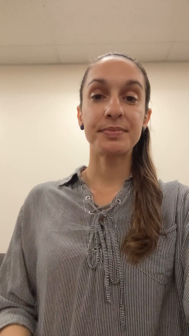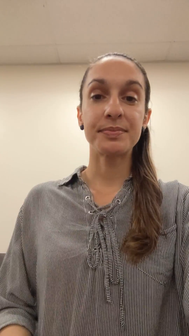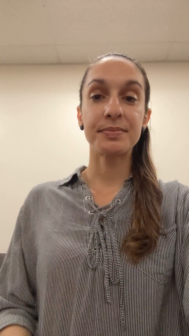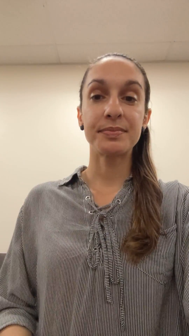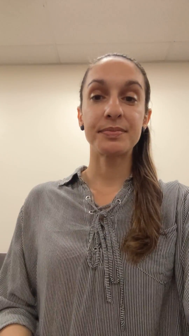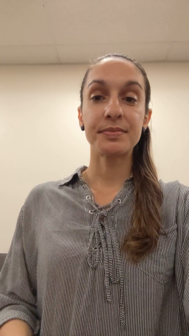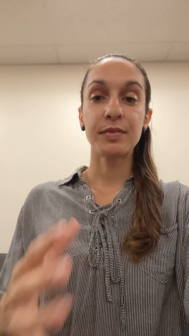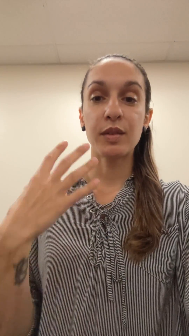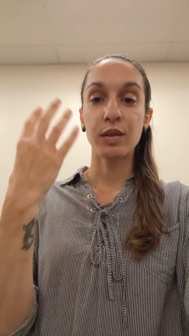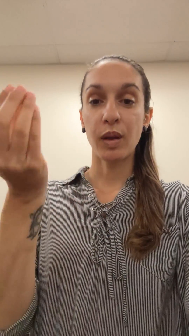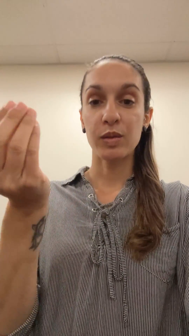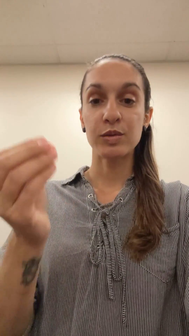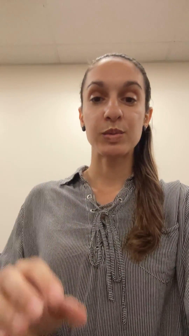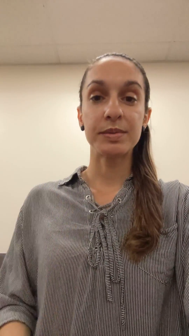going to